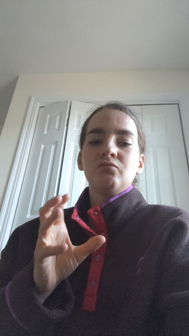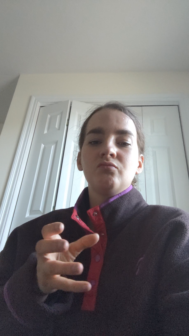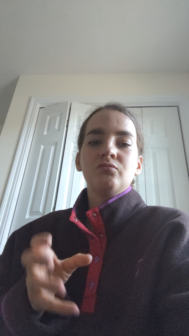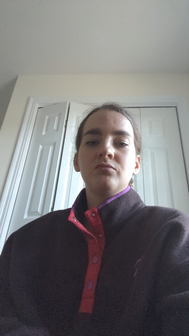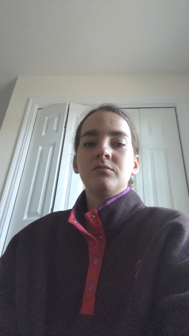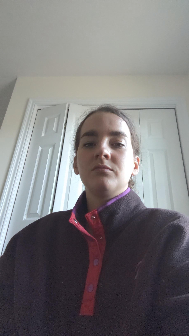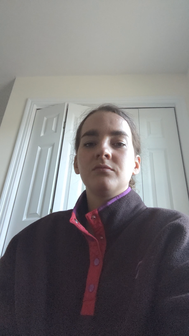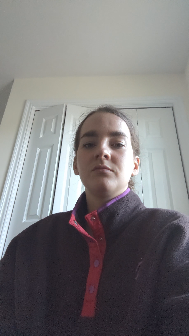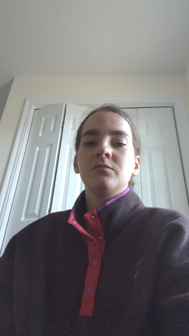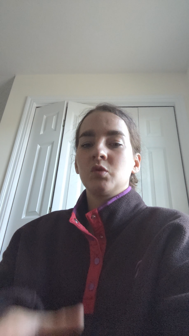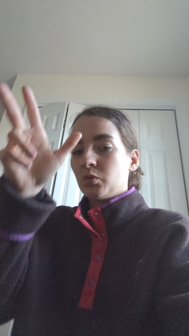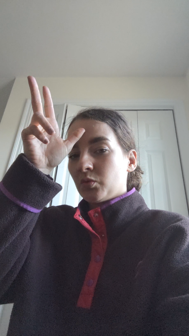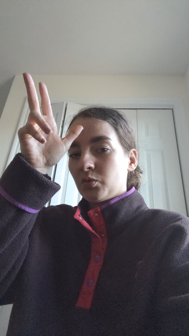rooster